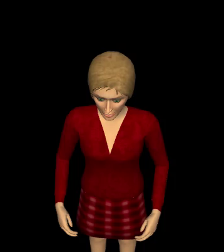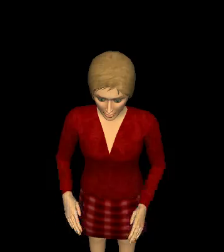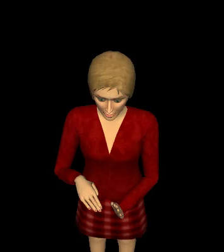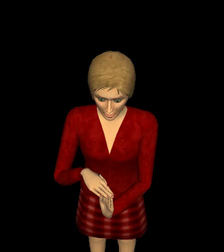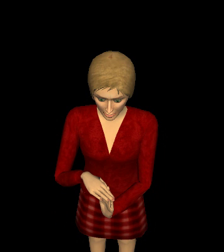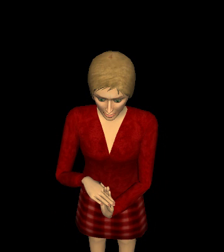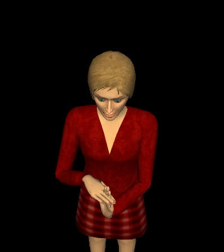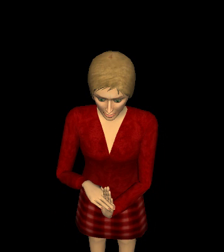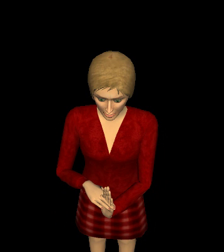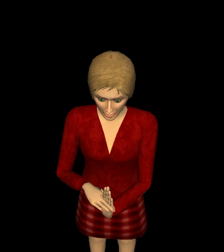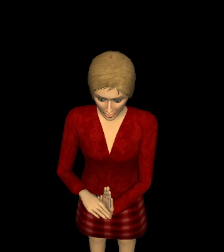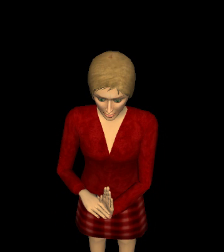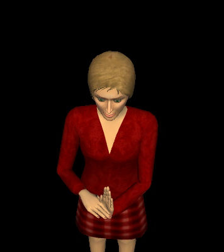قائمة